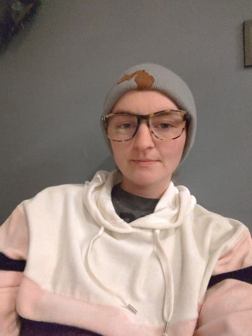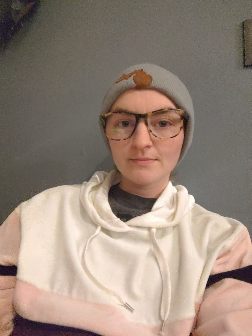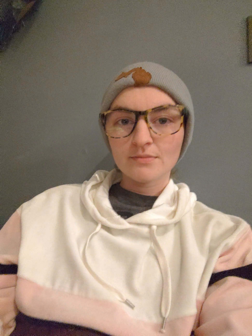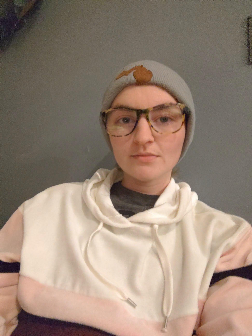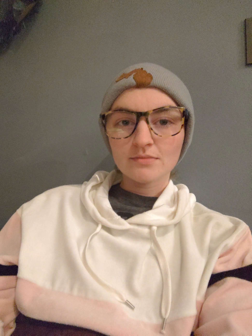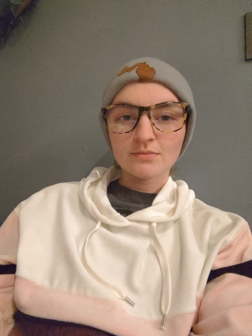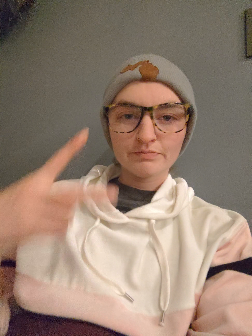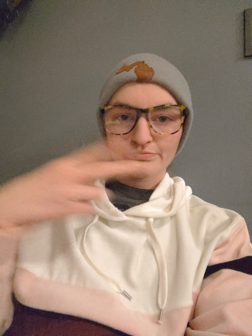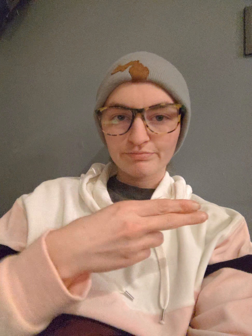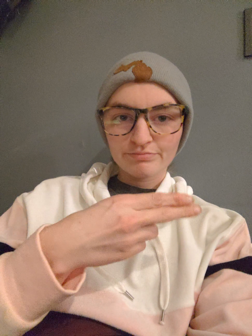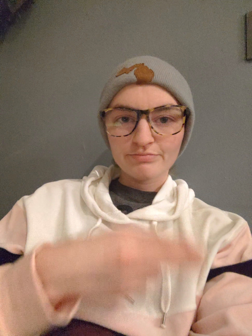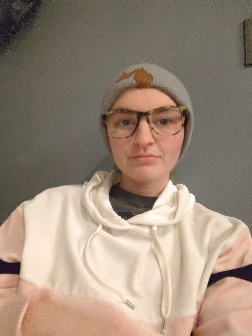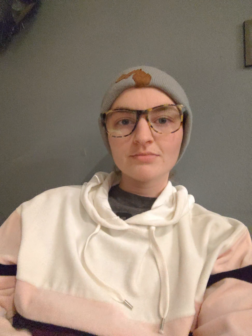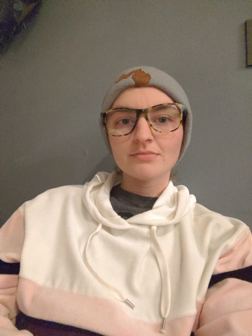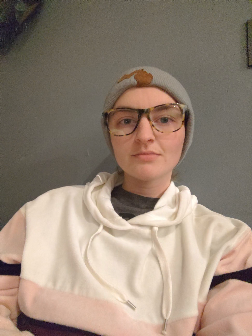cut